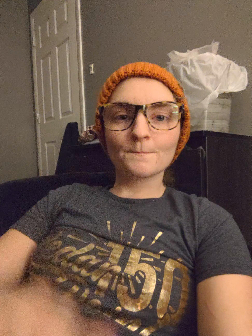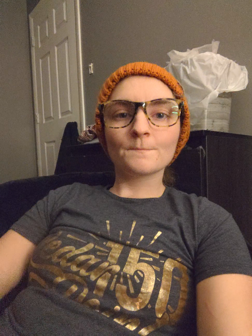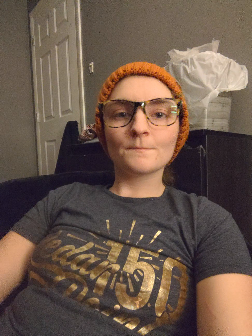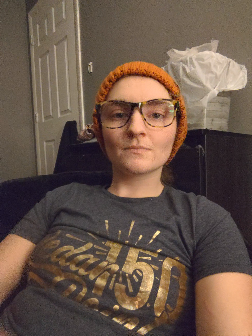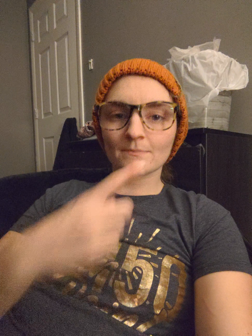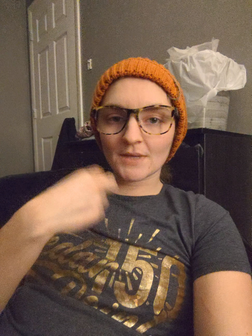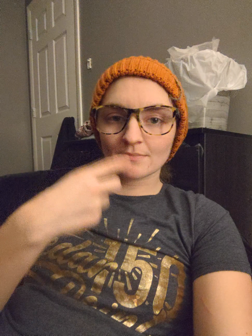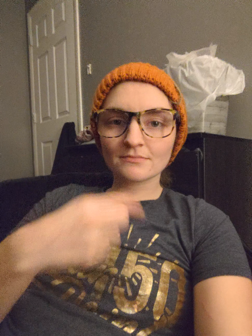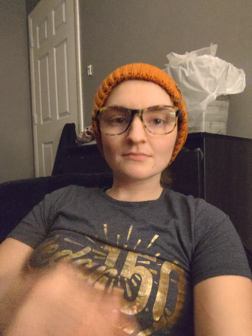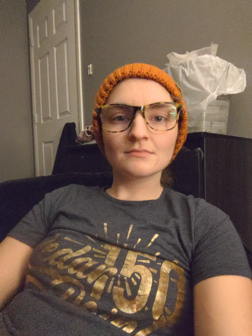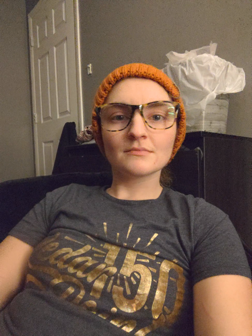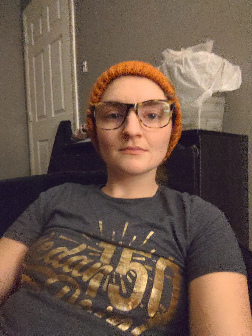mouth